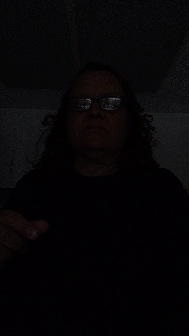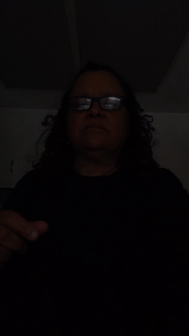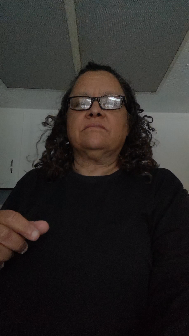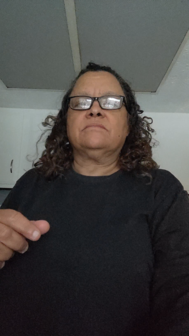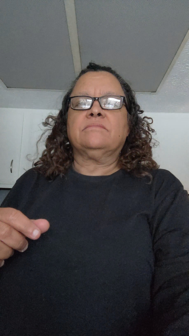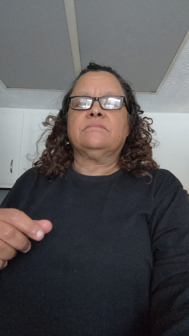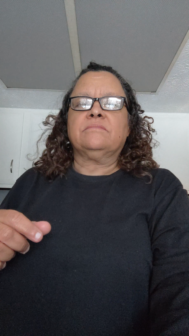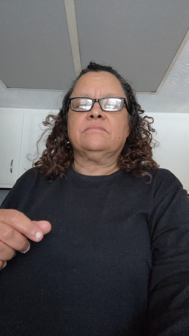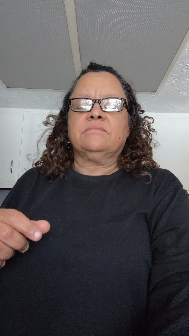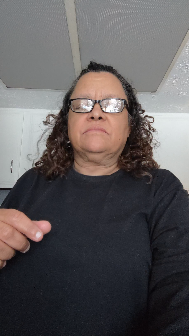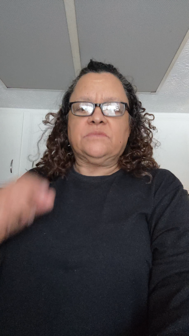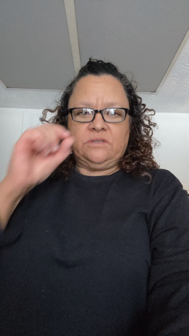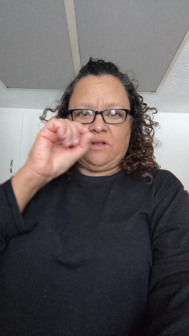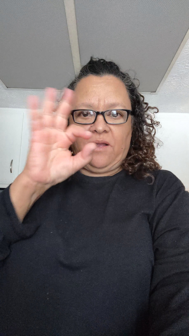of